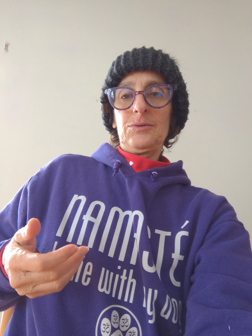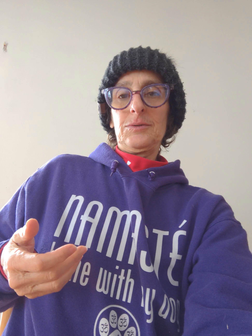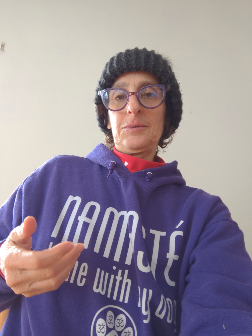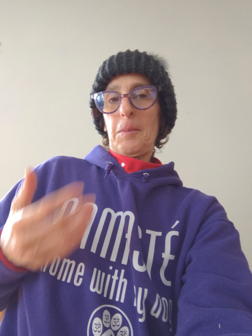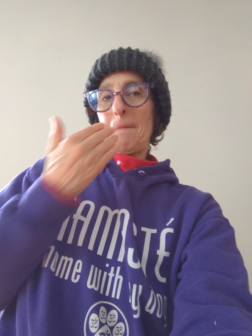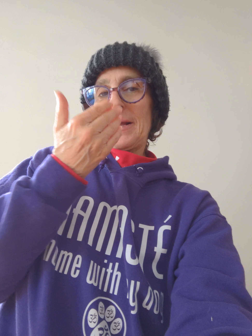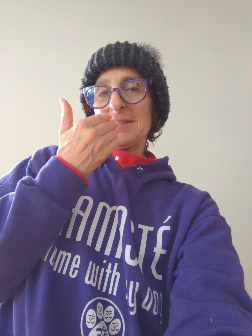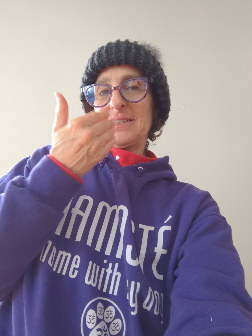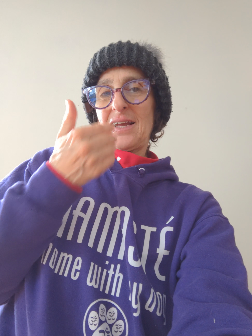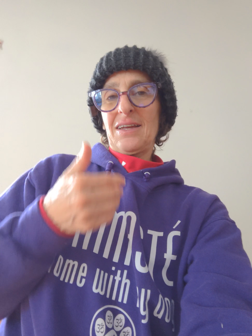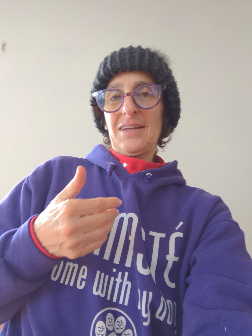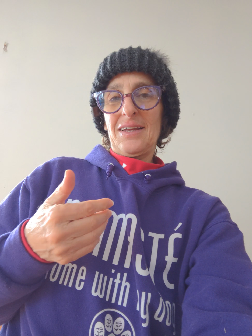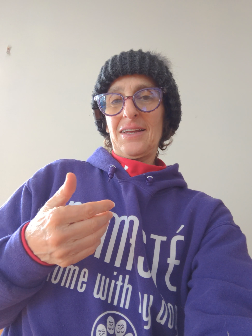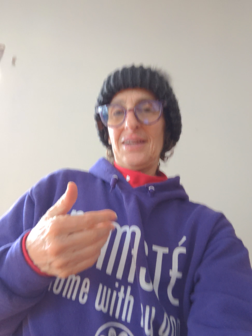pizza